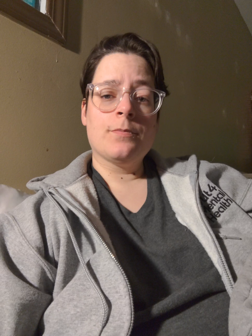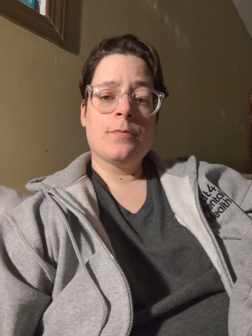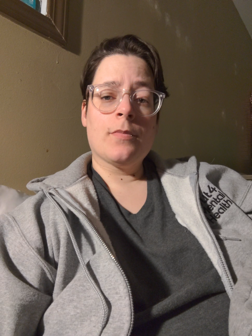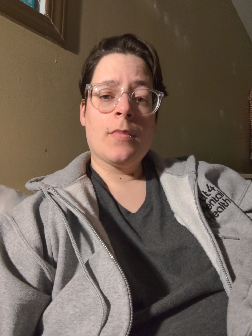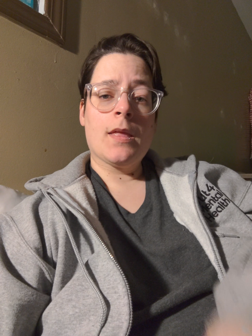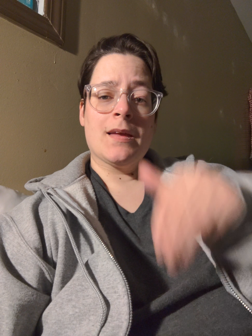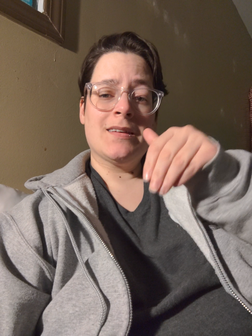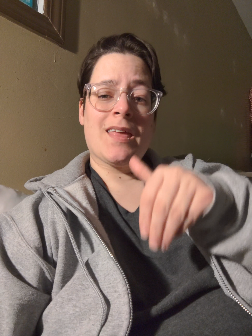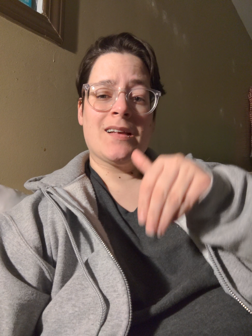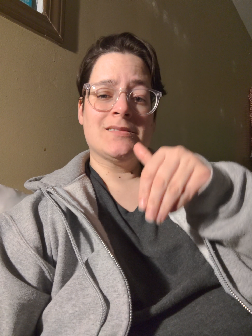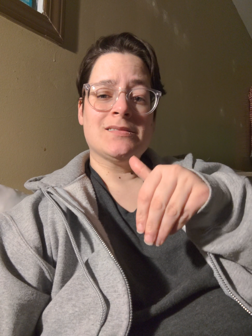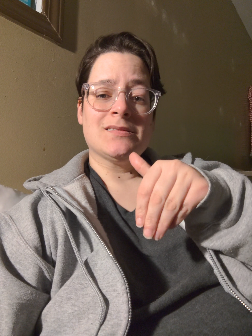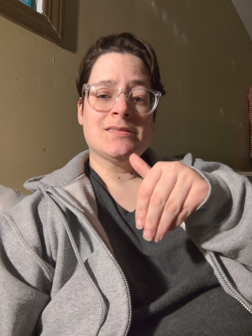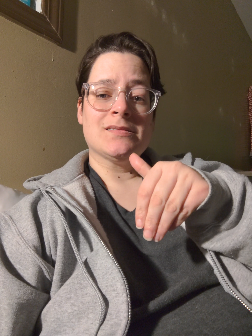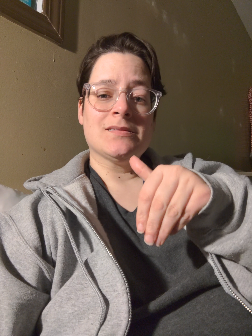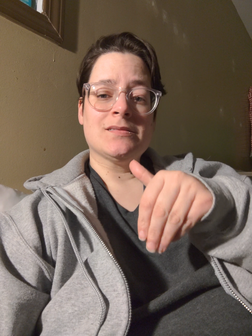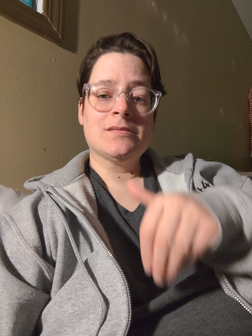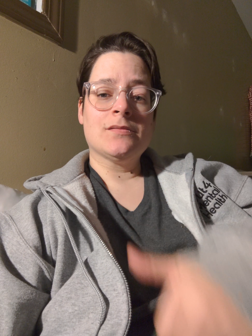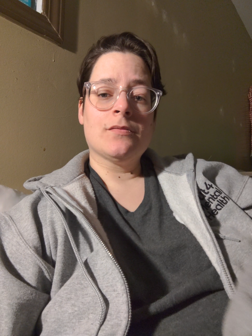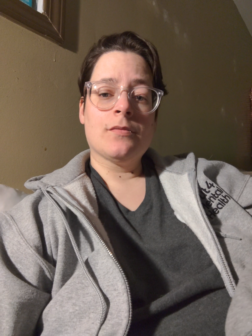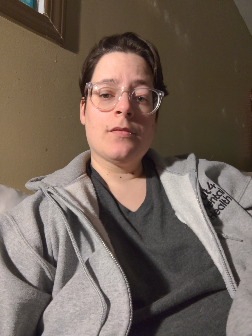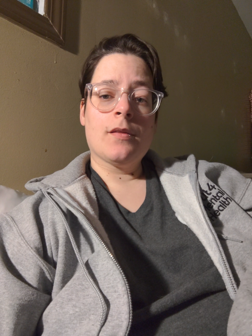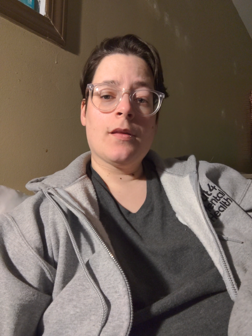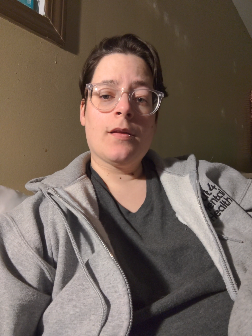night